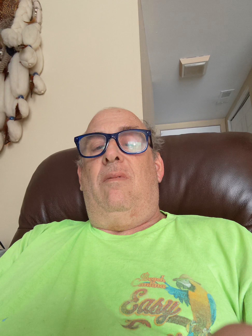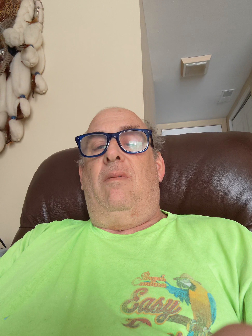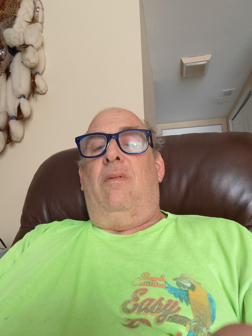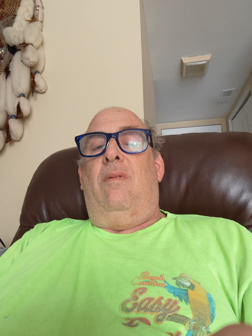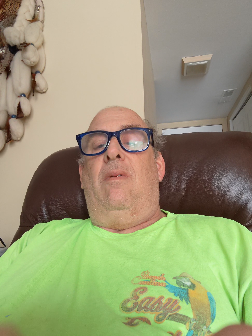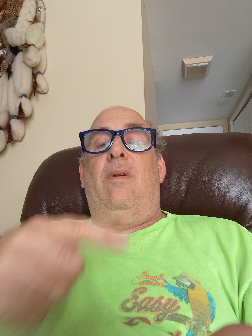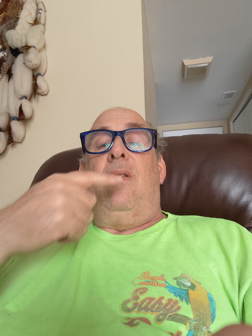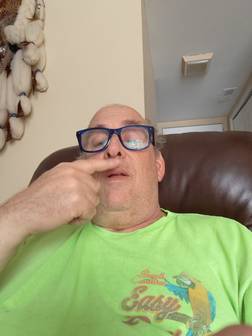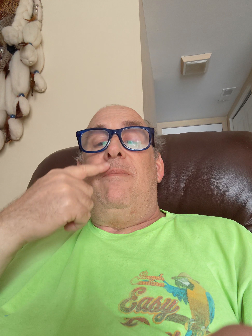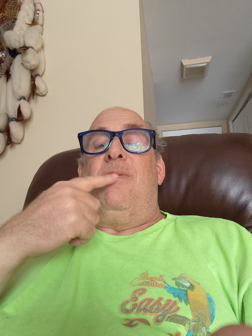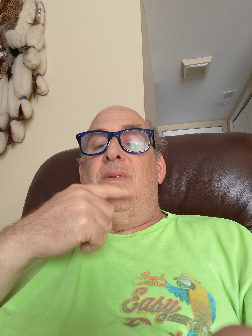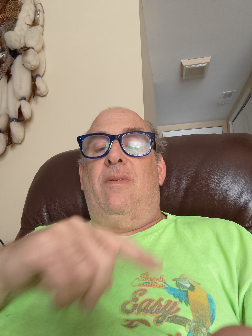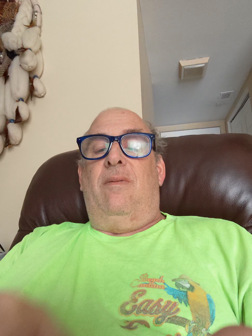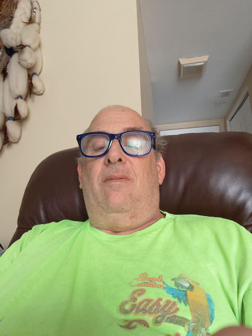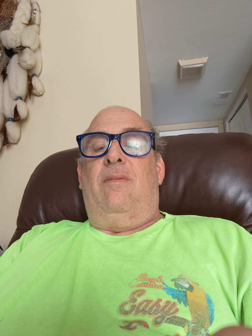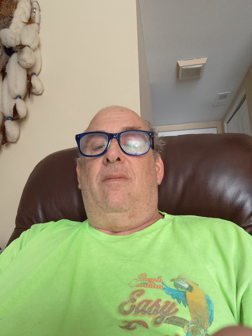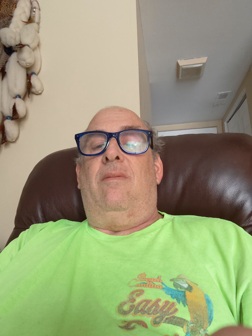lips